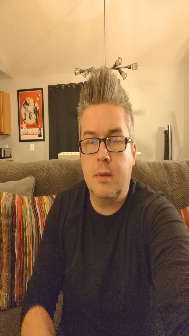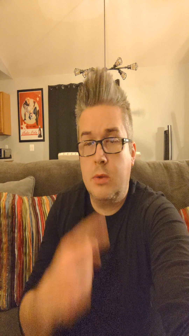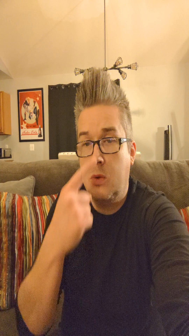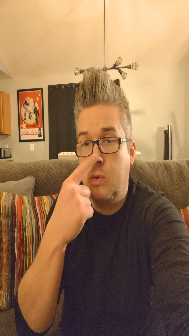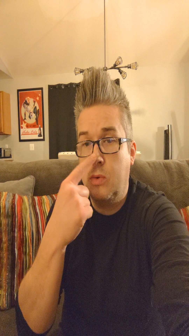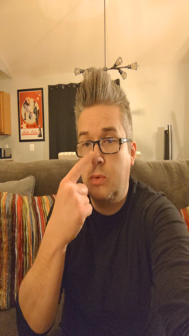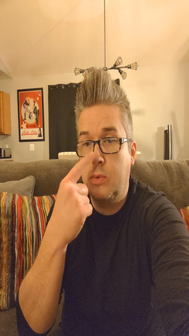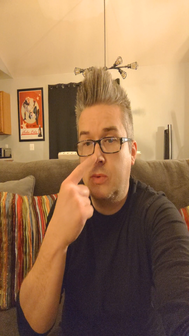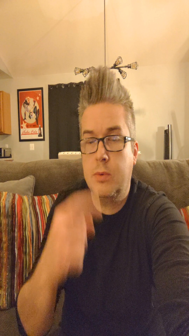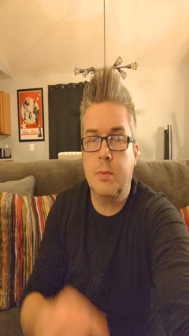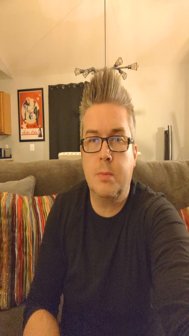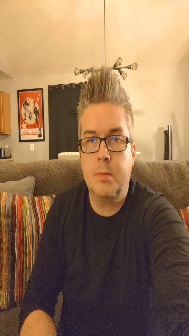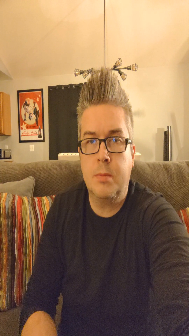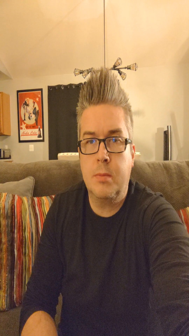nose